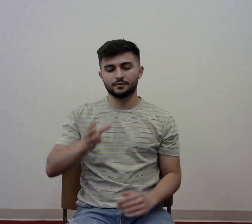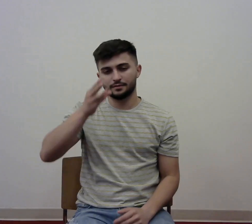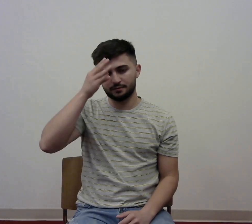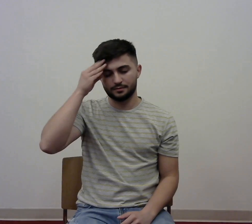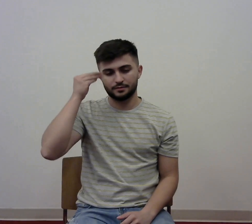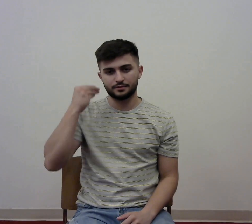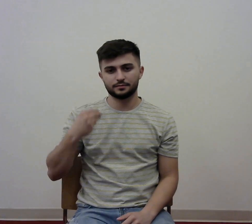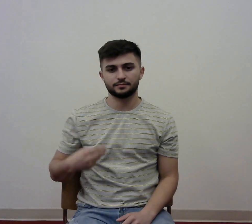unutmuşam